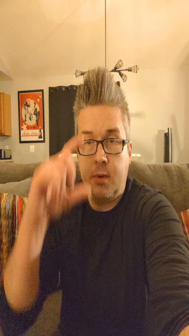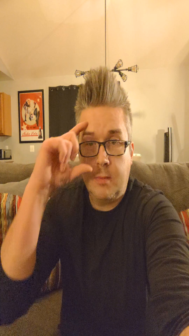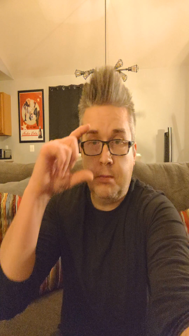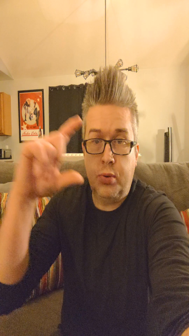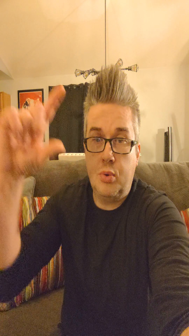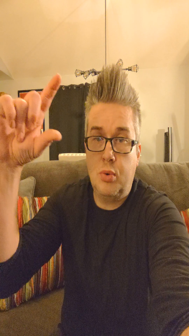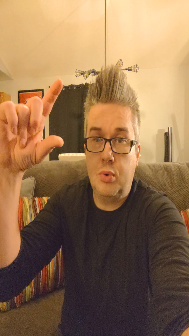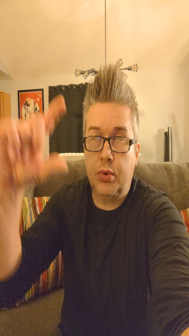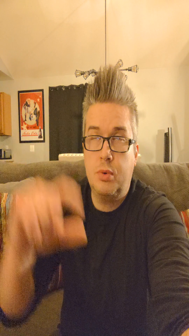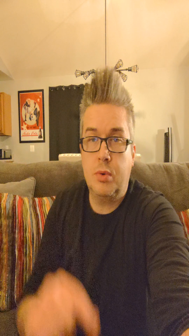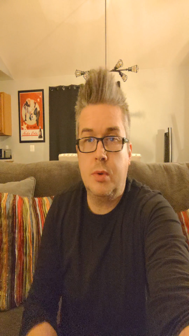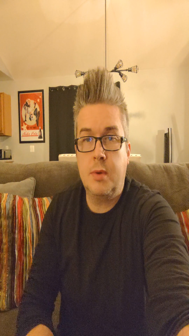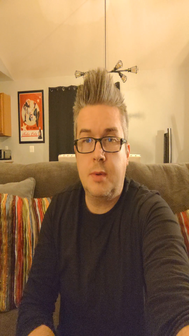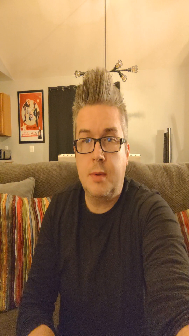moon